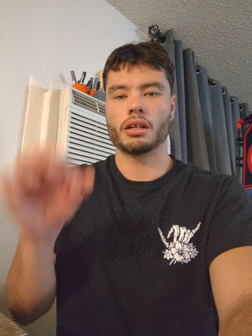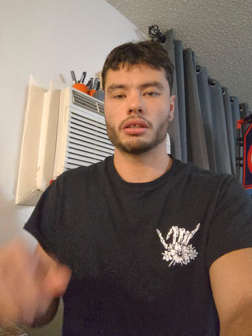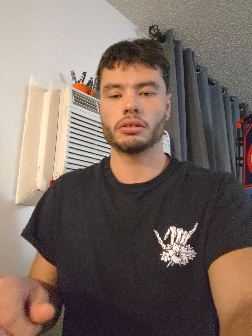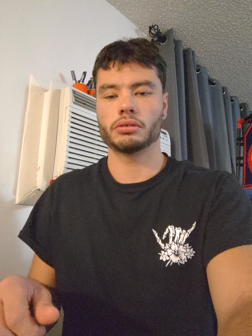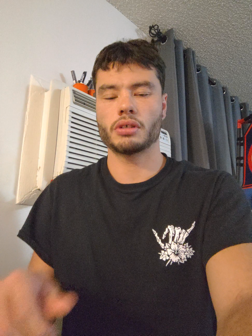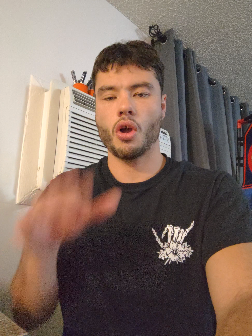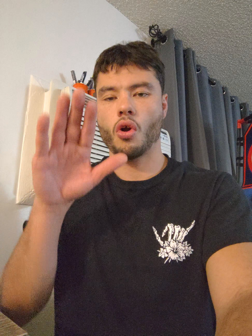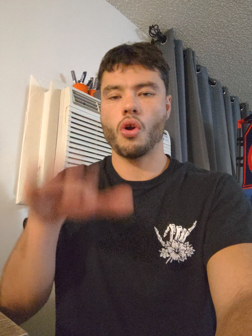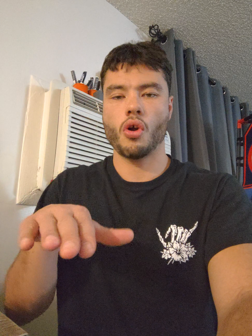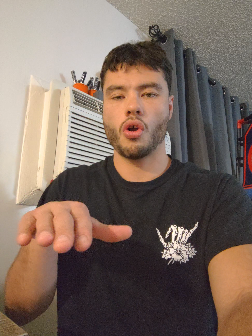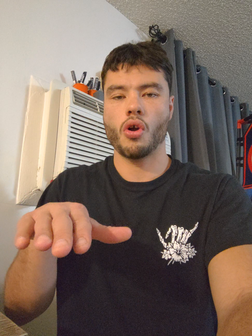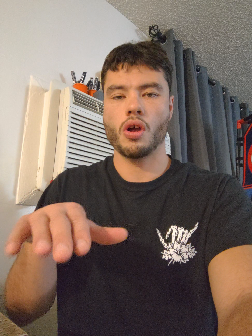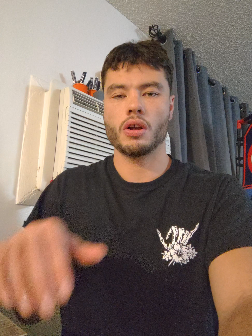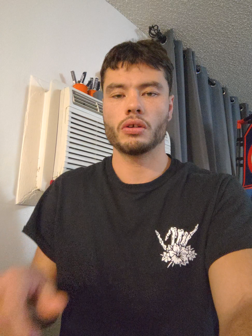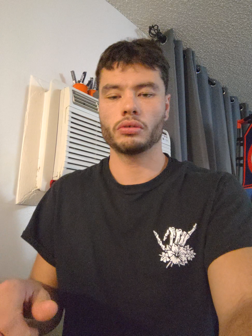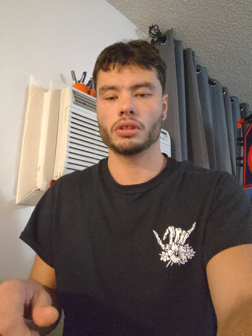on